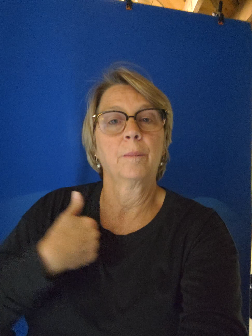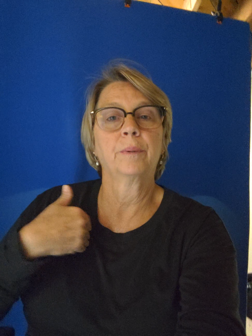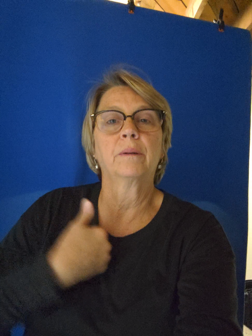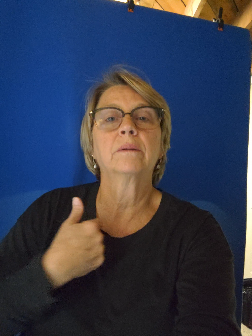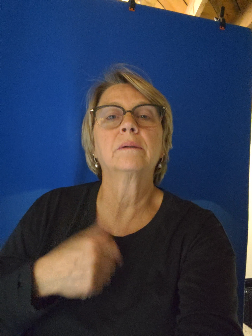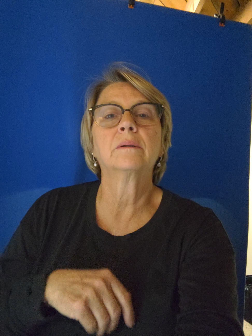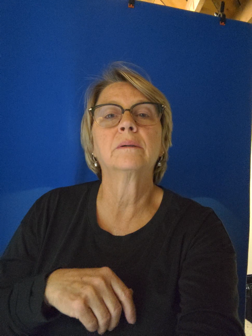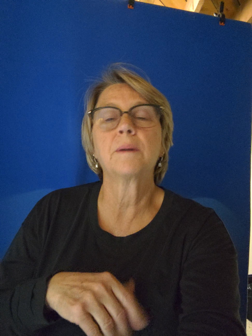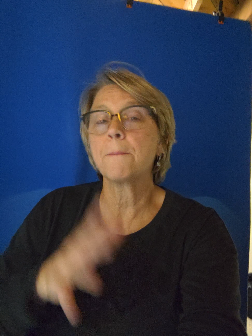animal